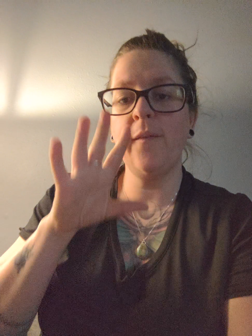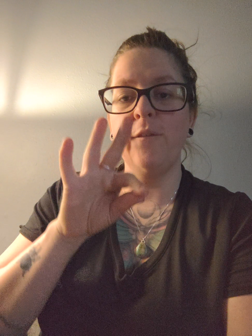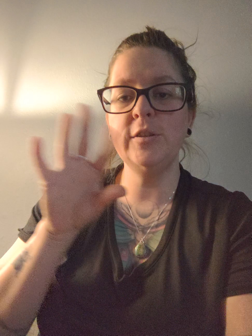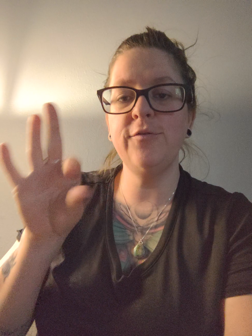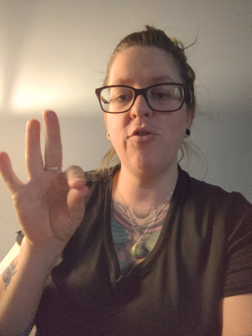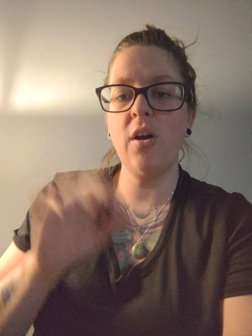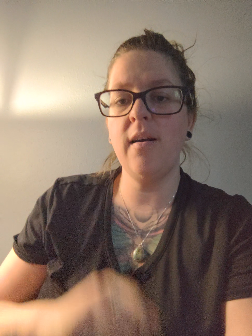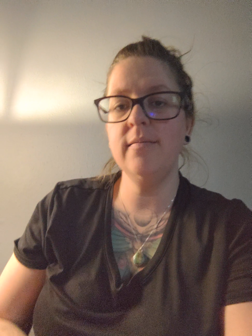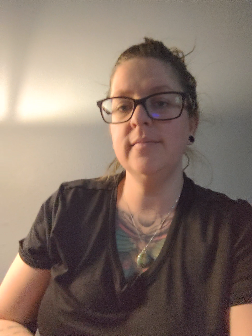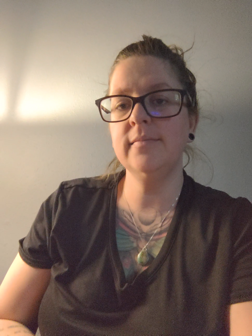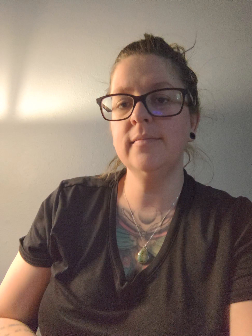french fries